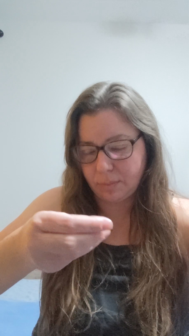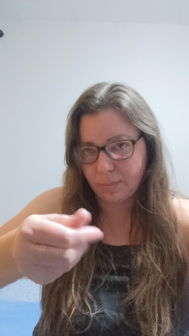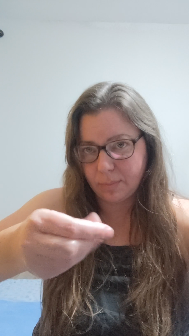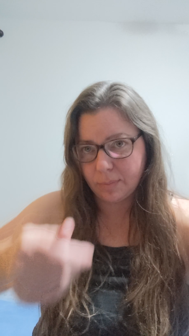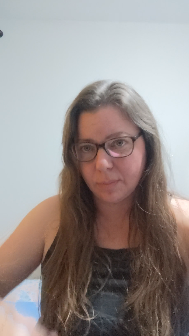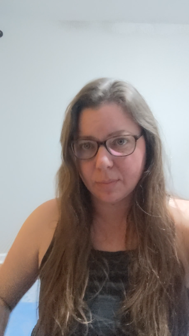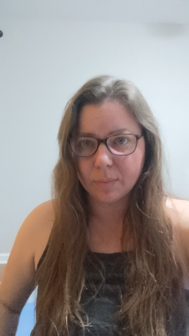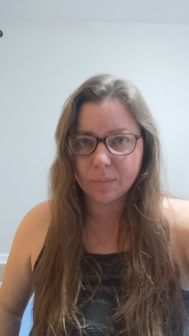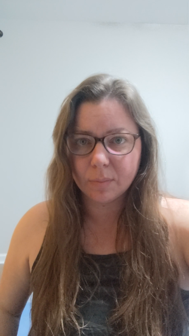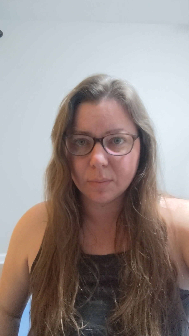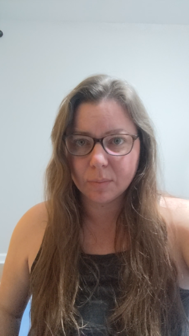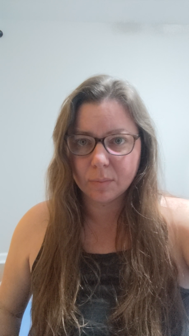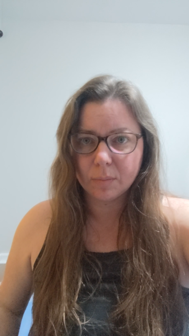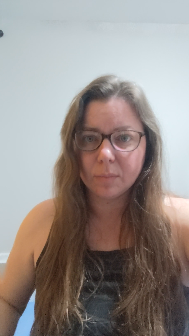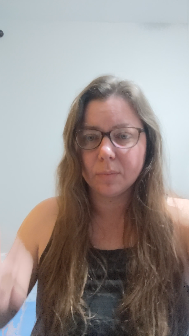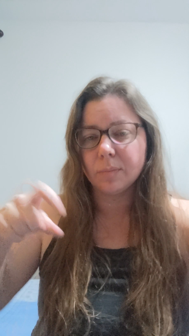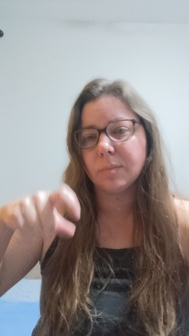should